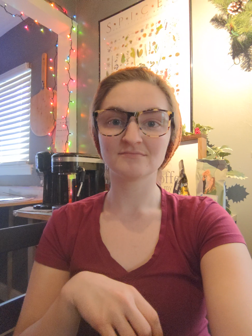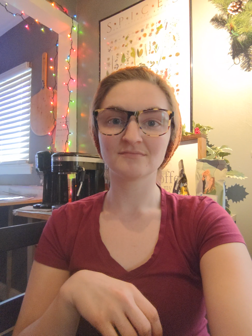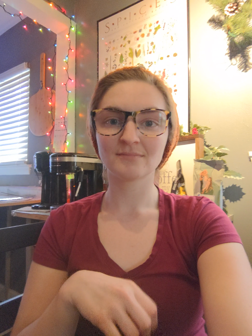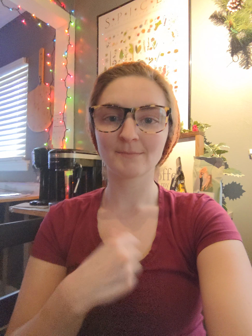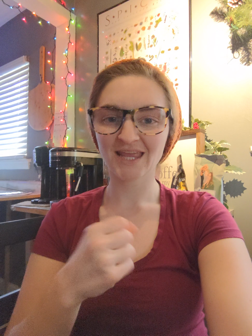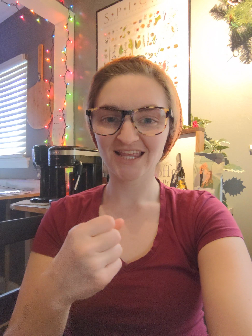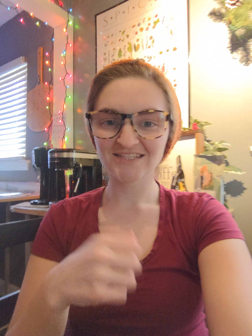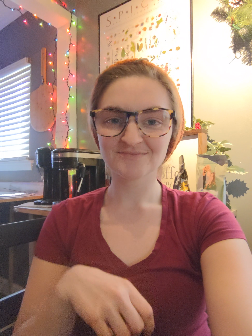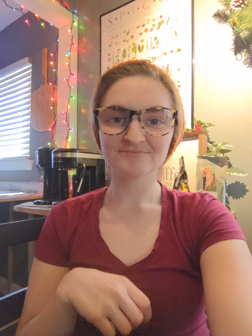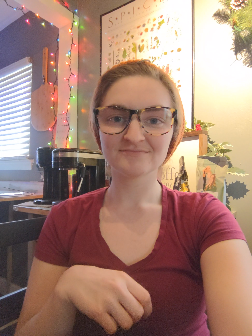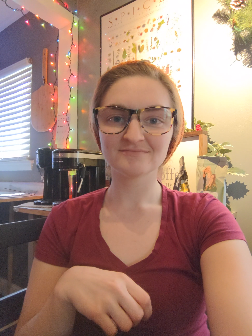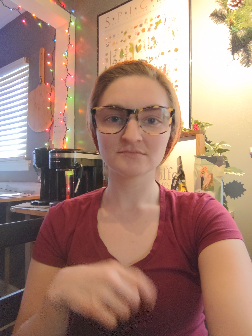make